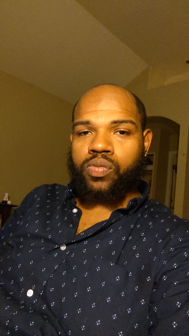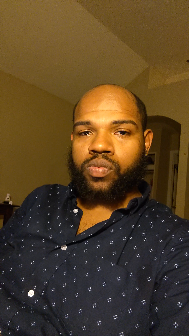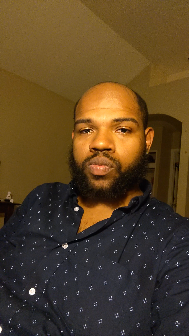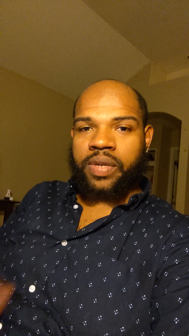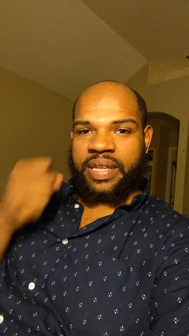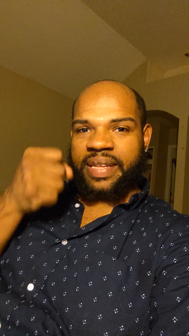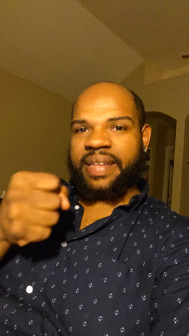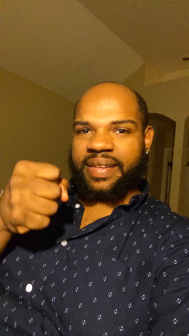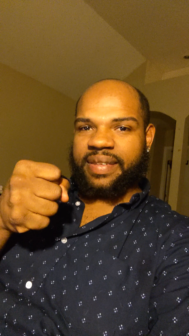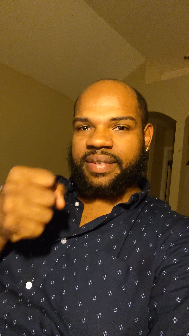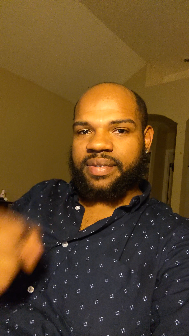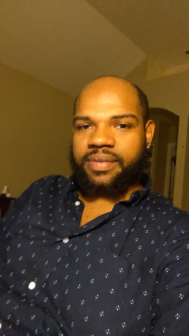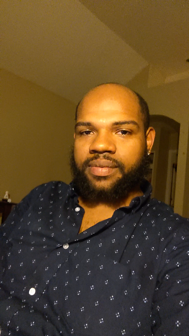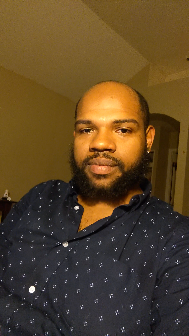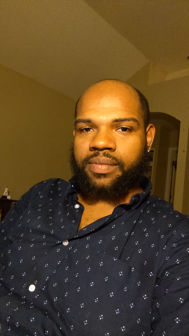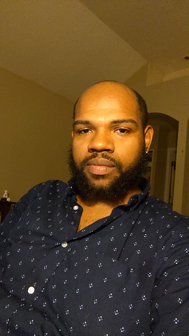hit